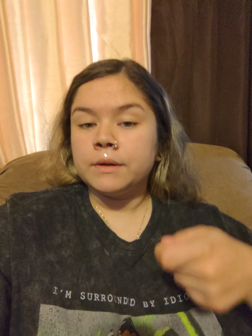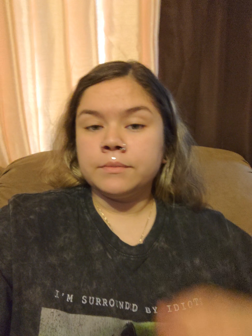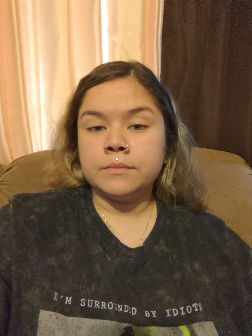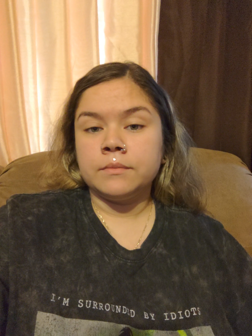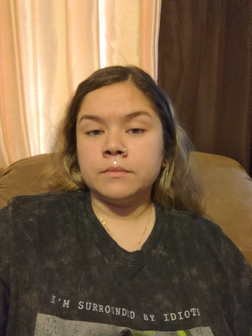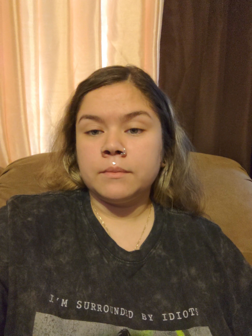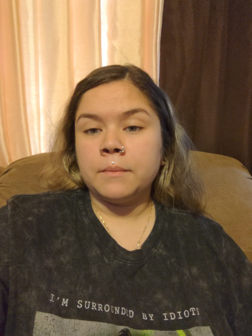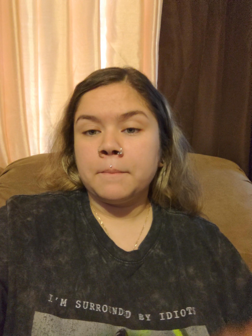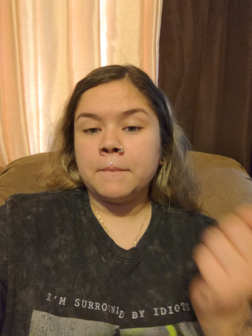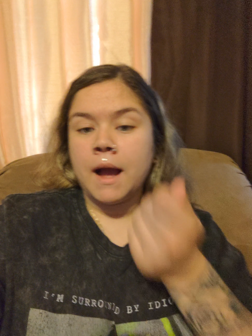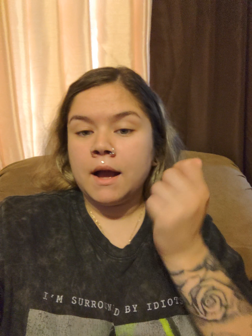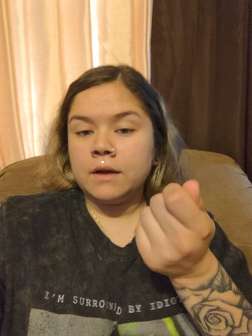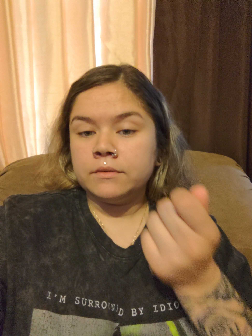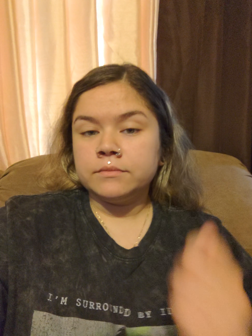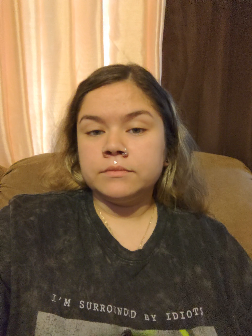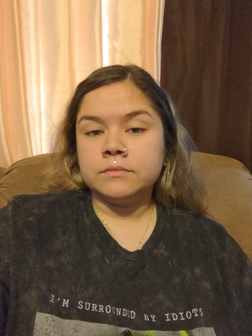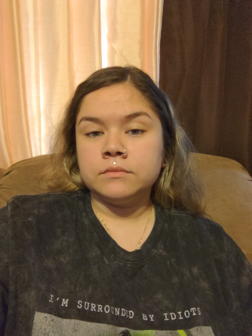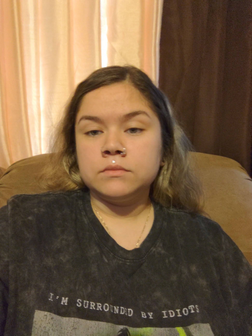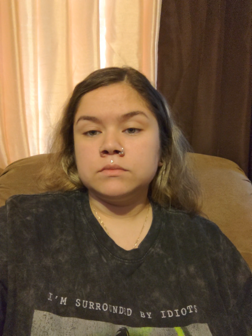bat